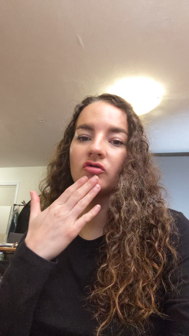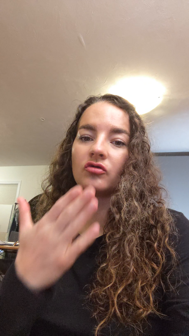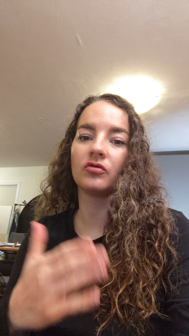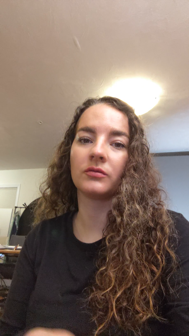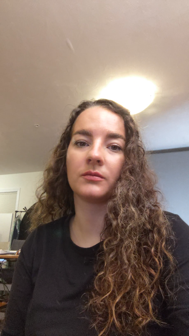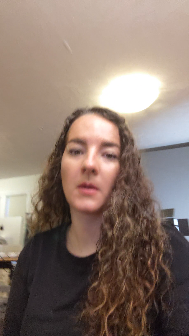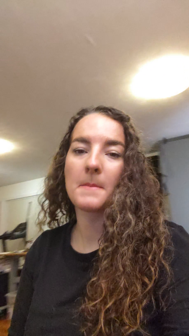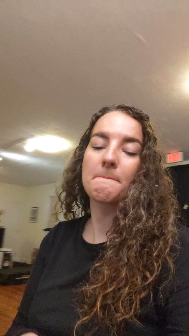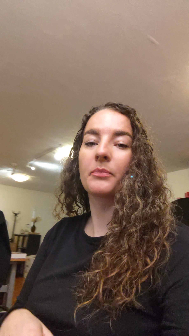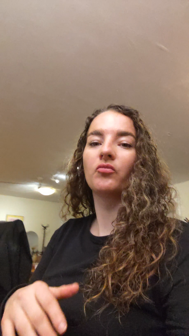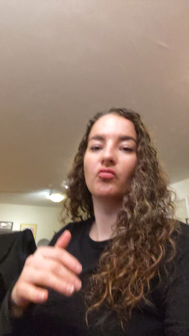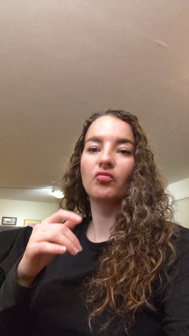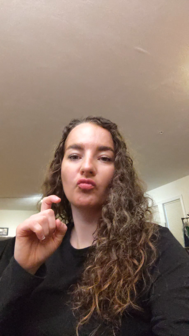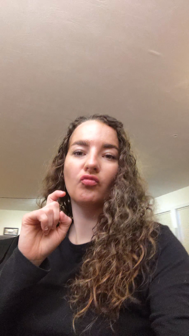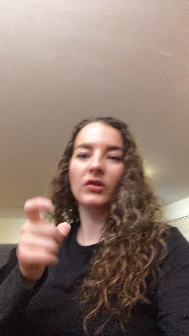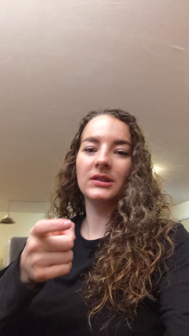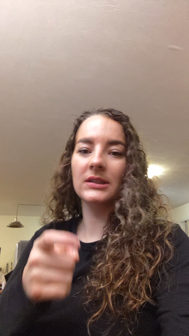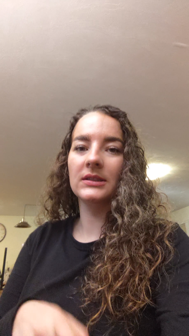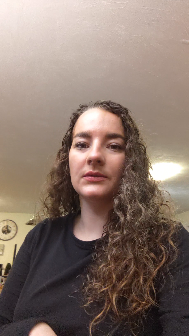present